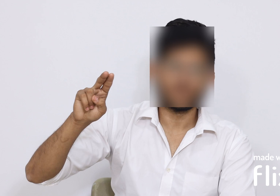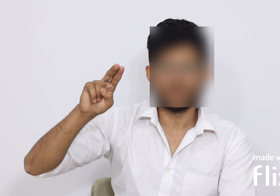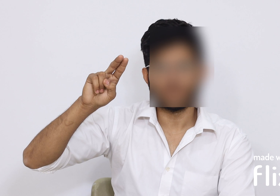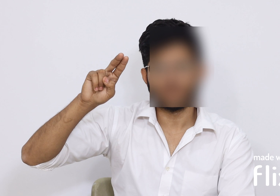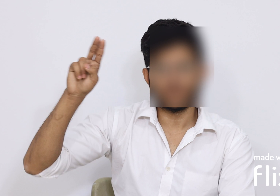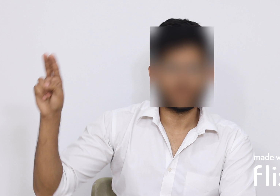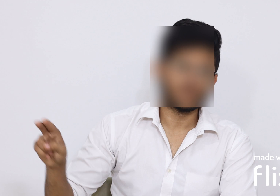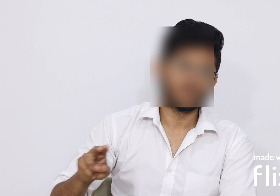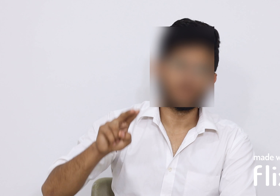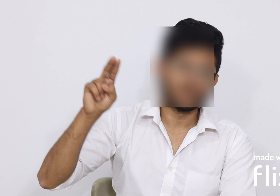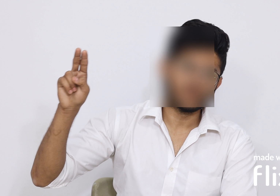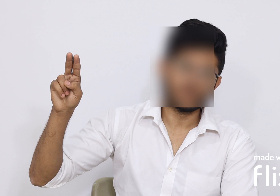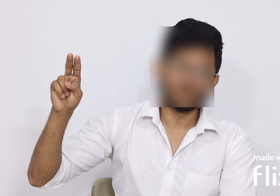ہ